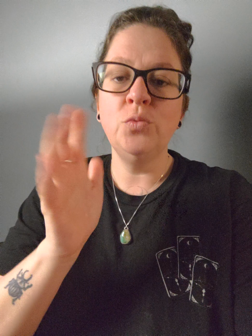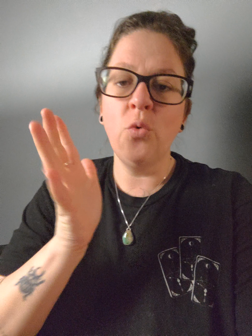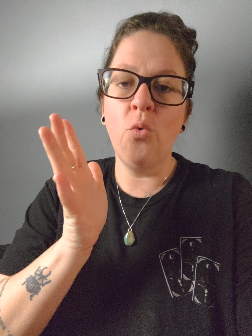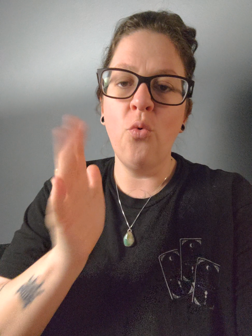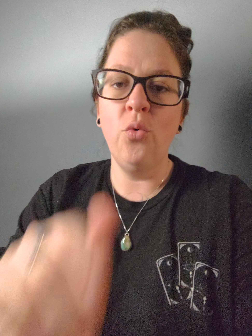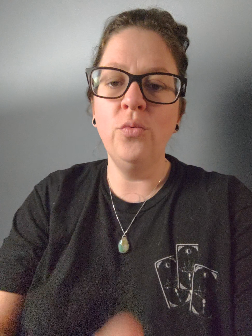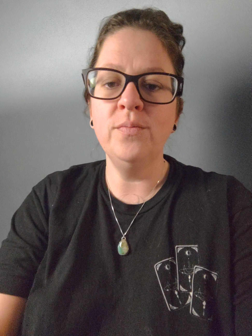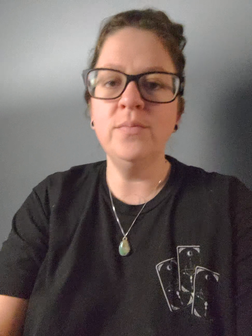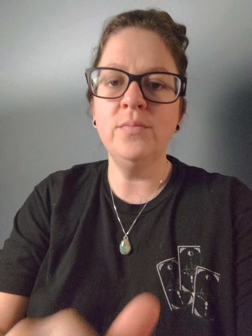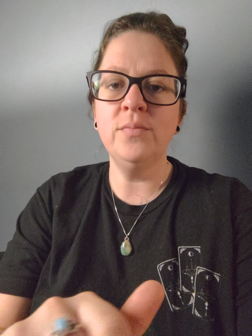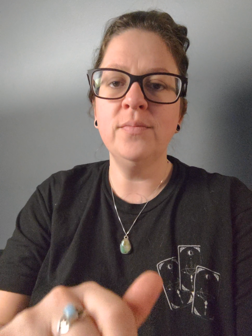talk